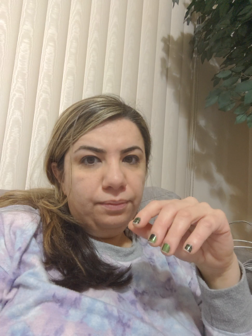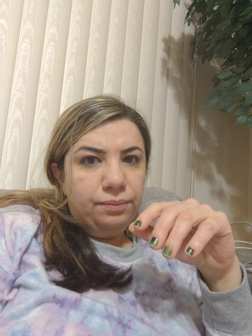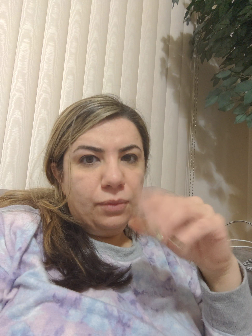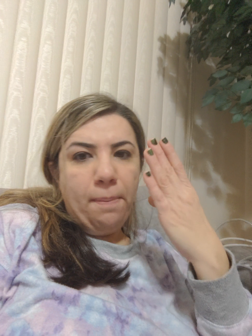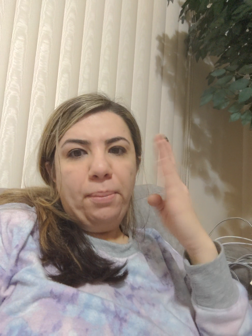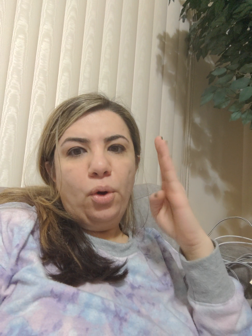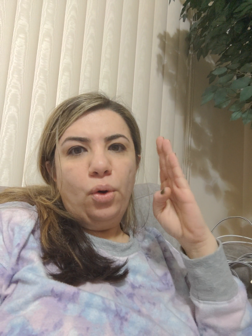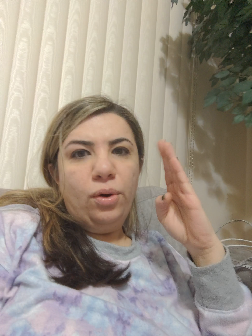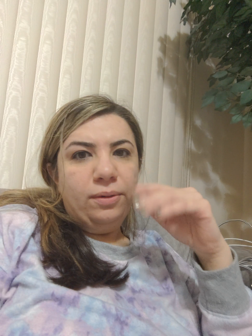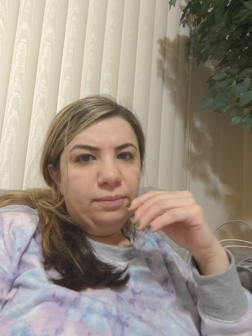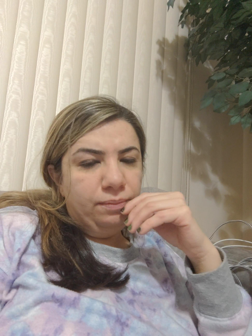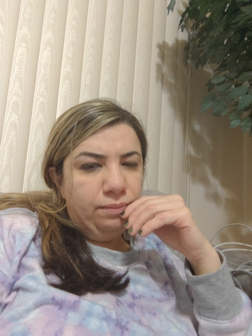blue